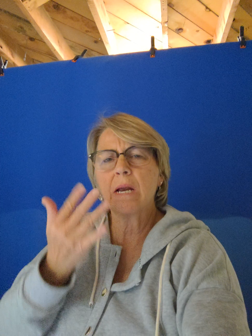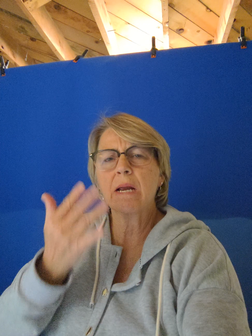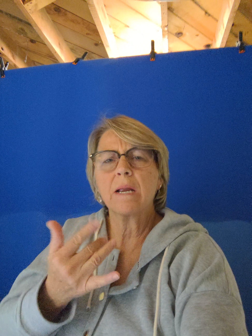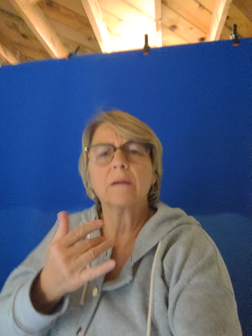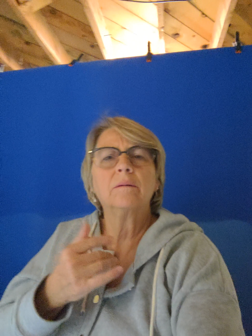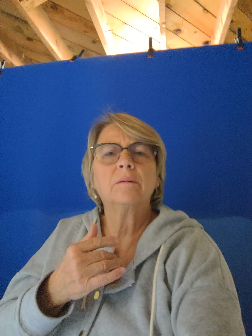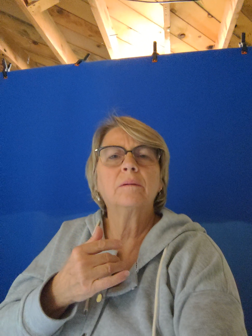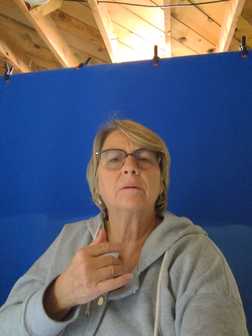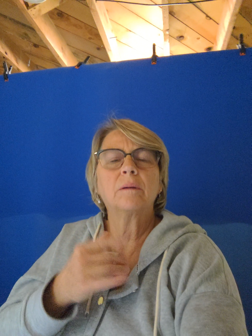wait